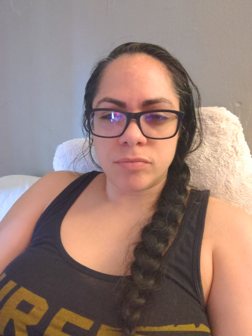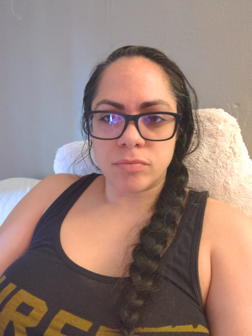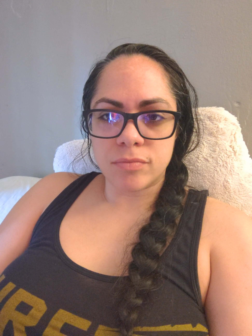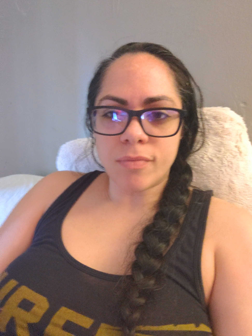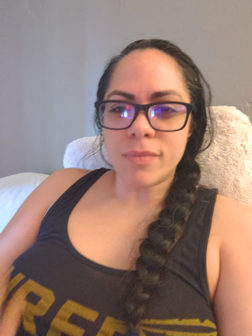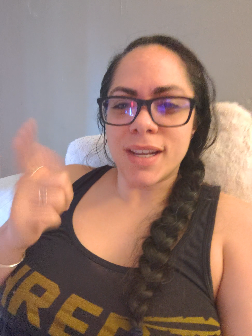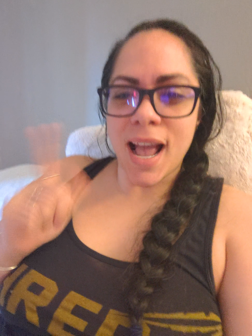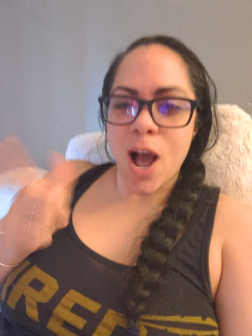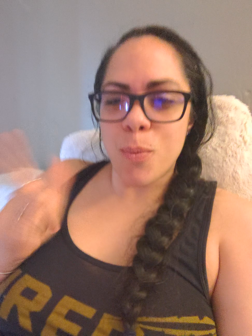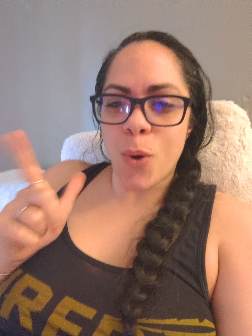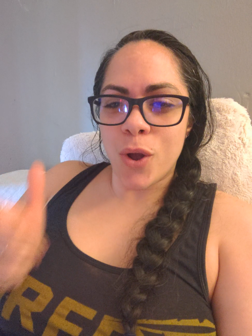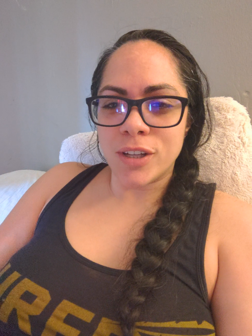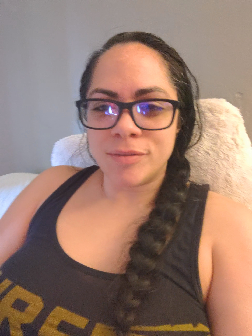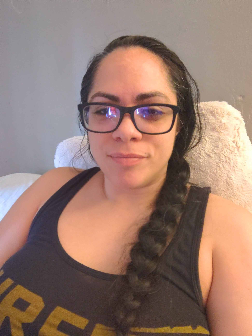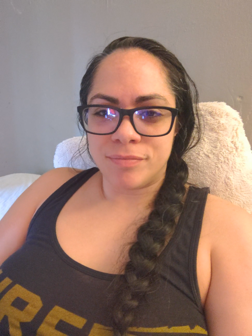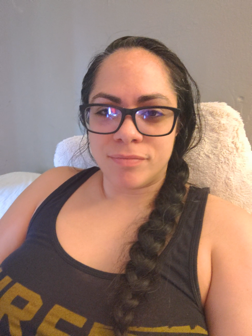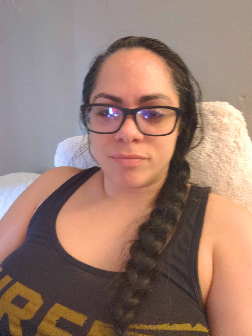cowboy